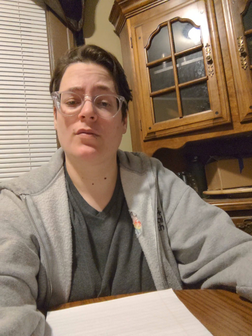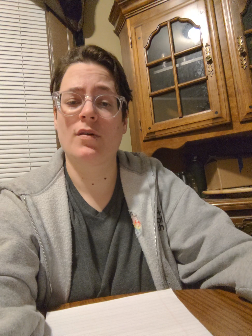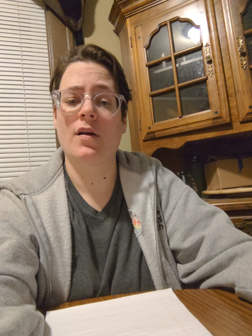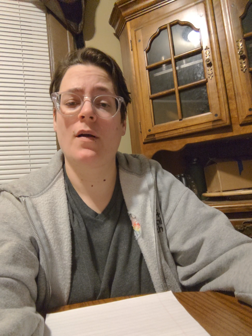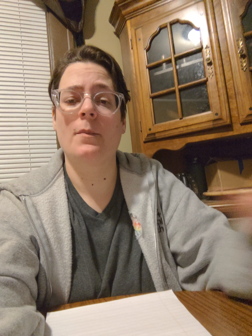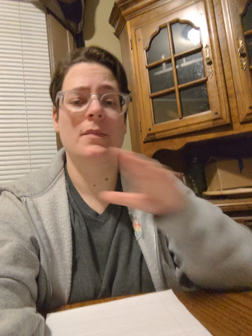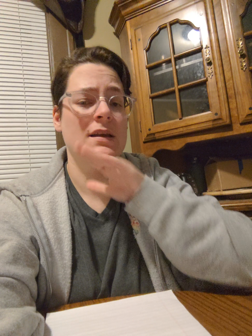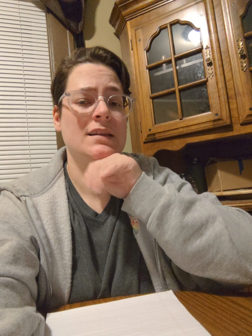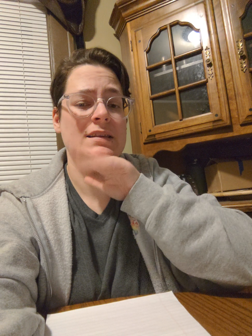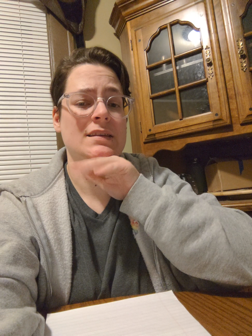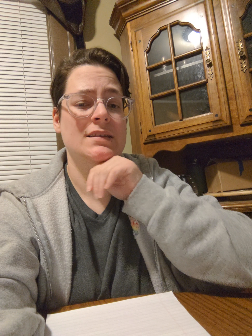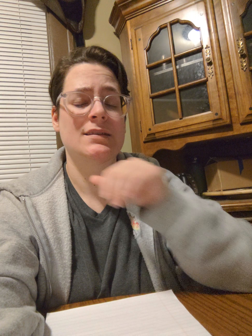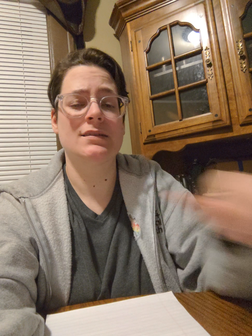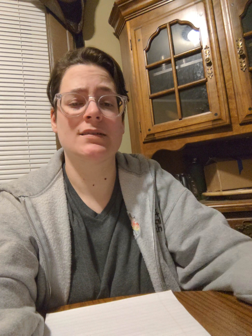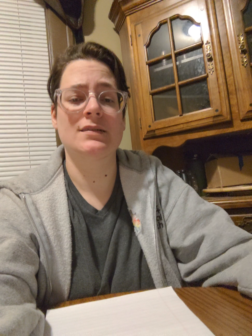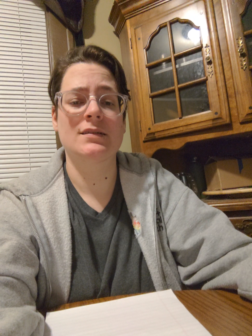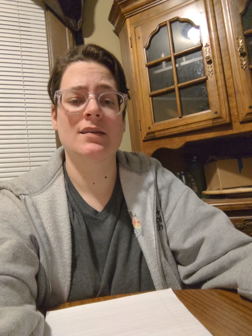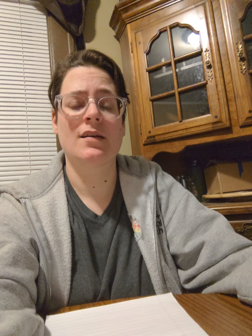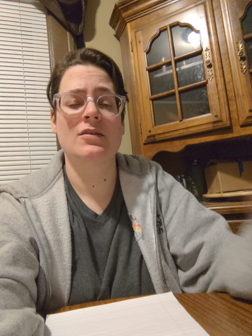pig